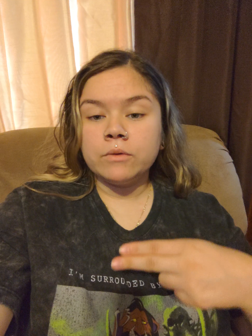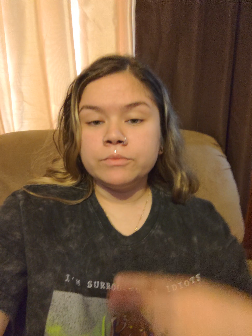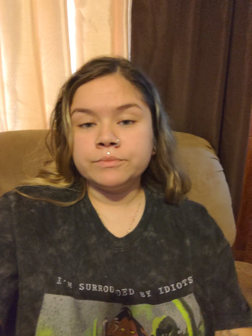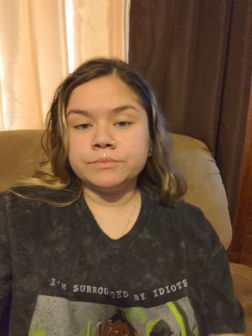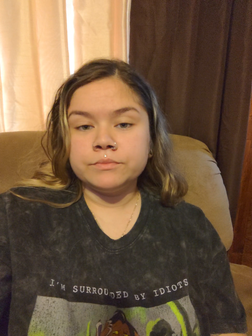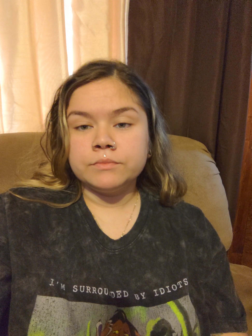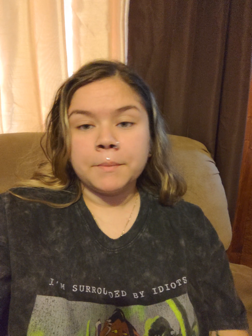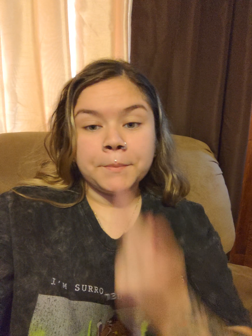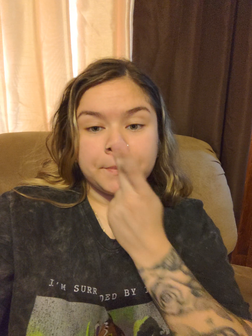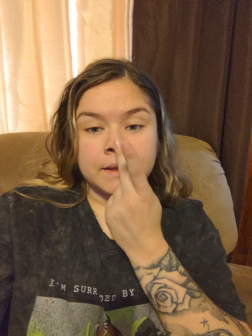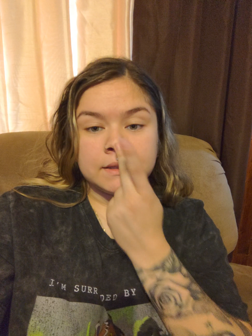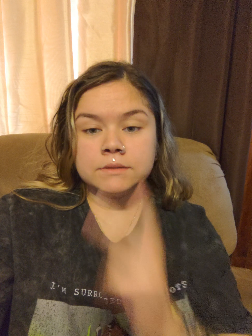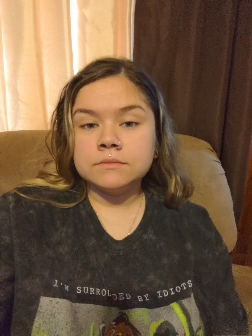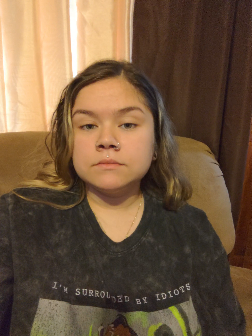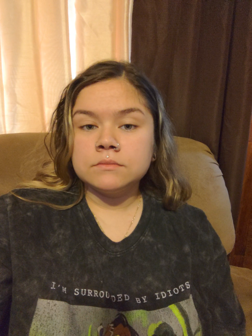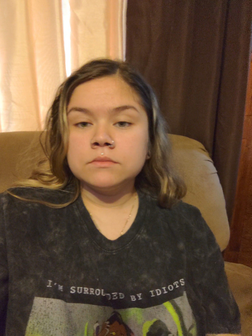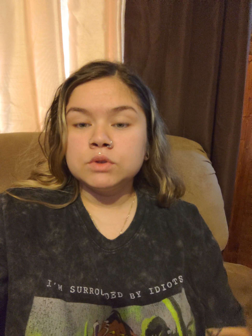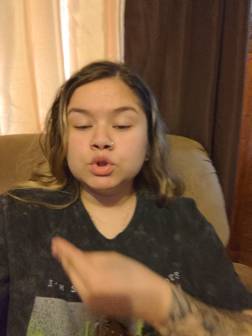penis